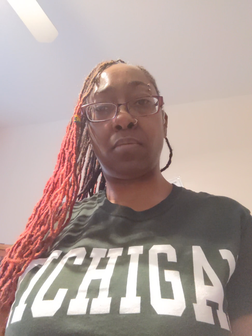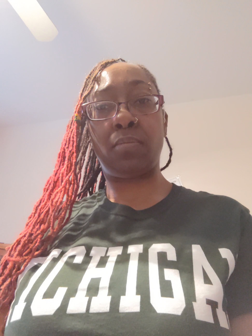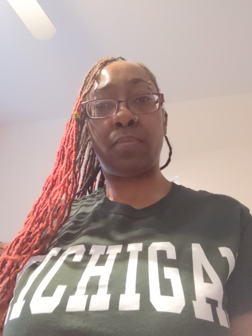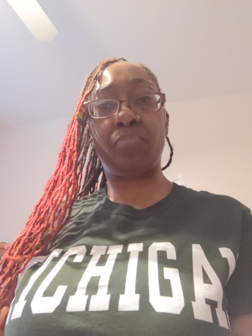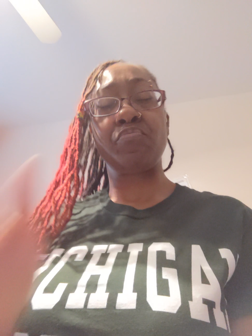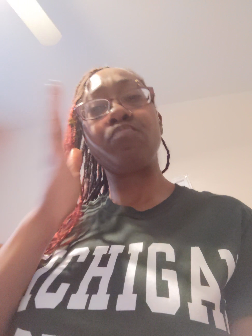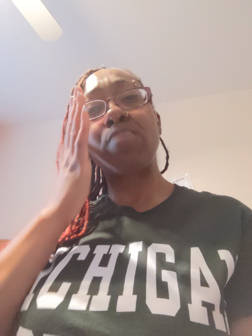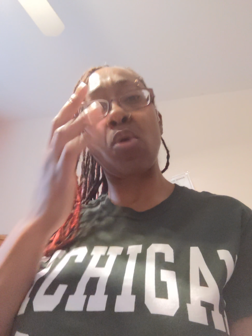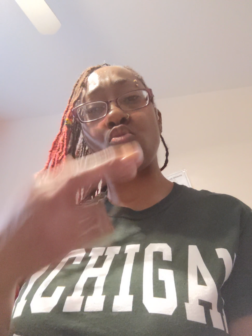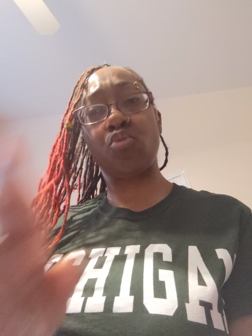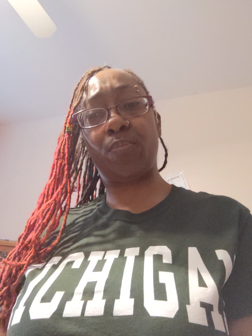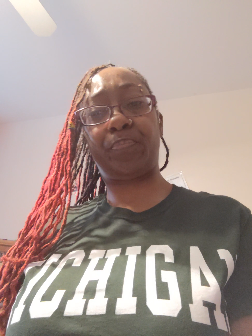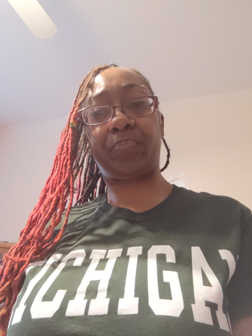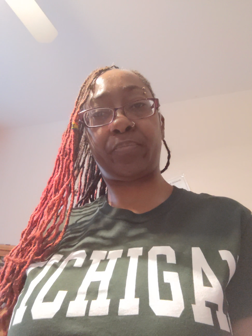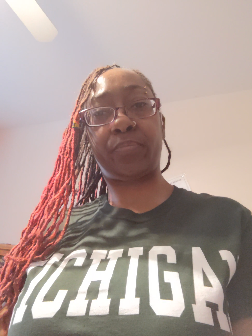bedroom